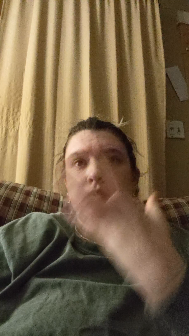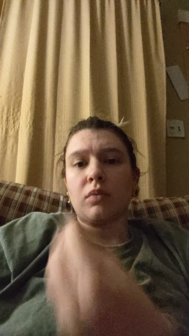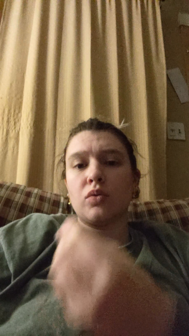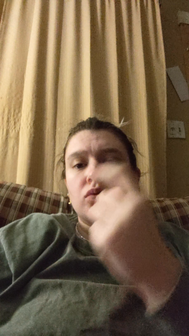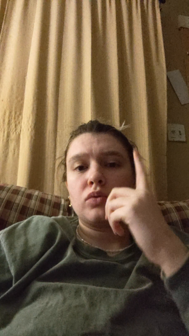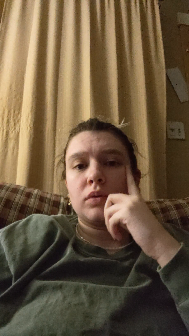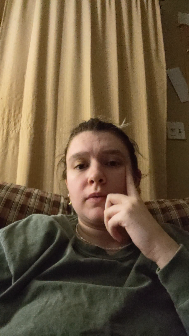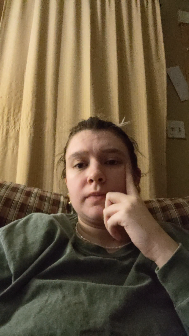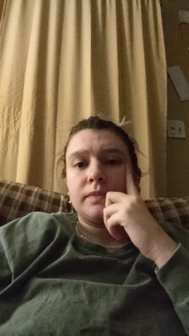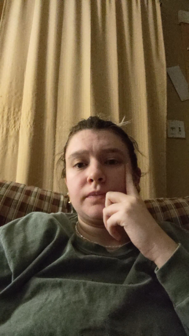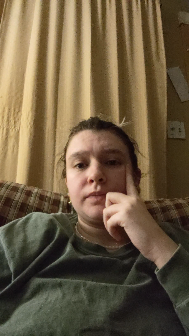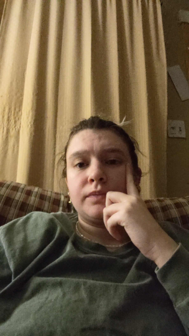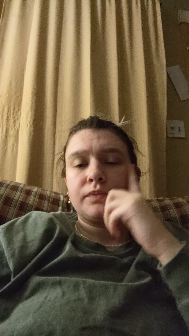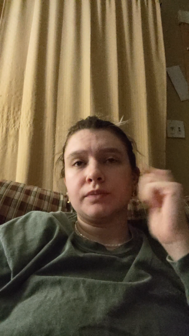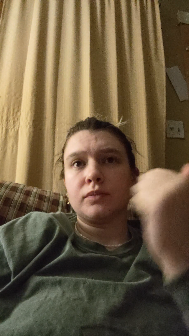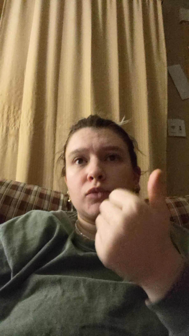chase